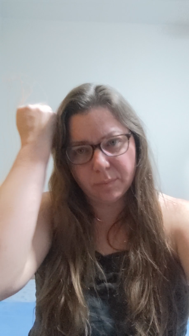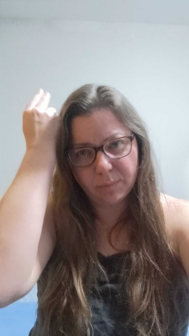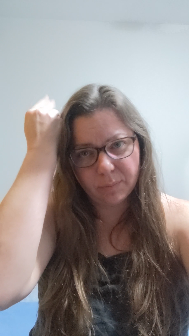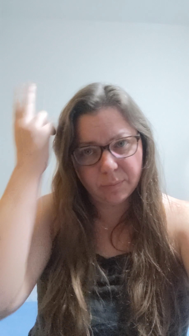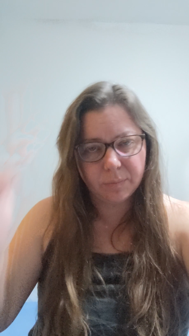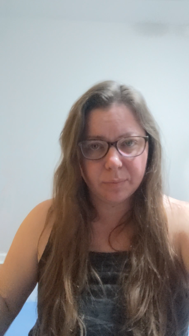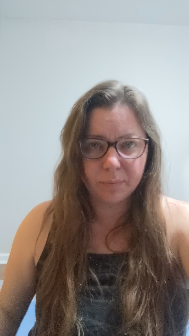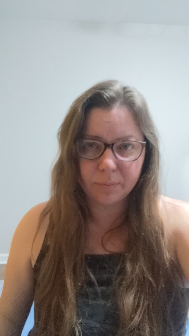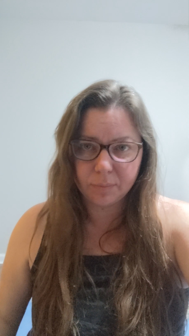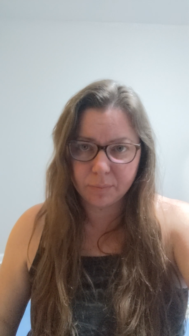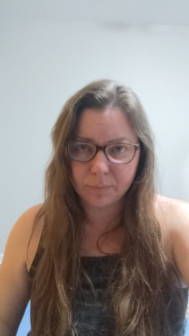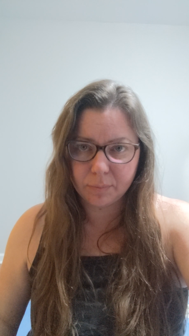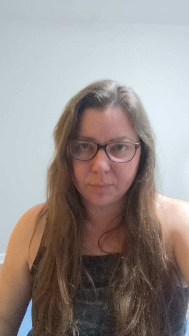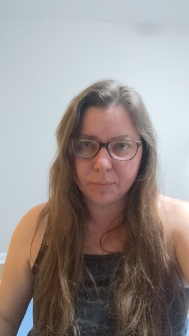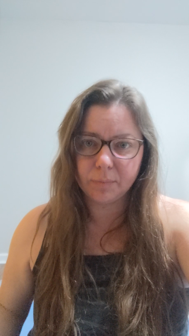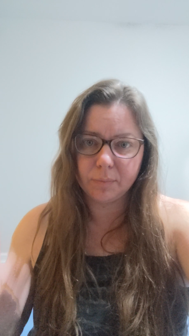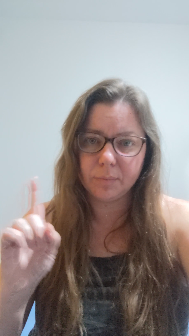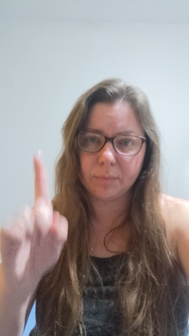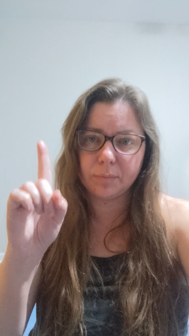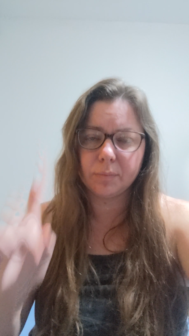bump